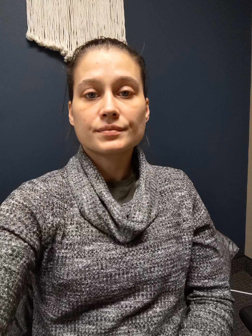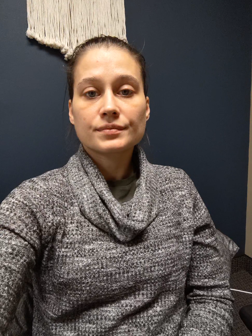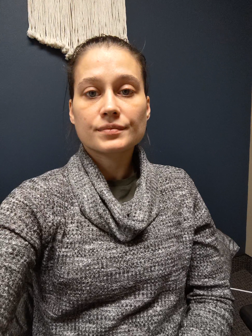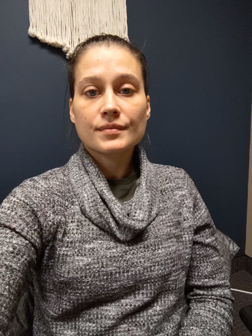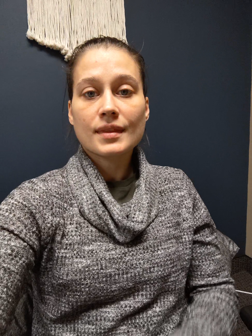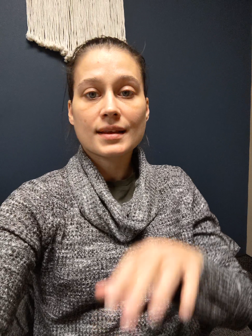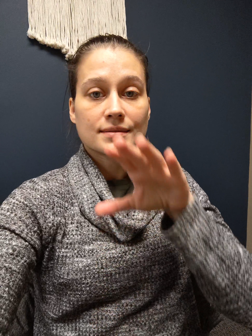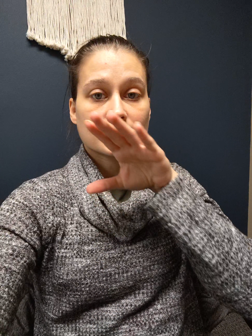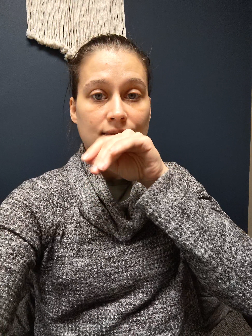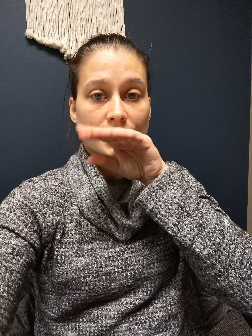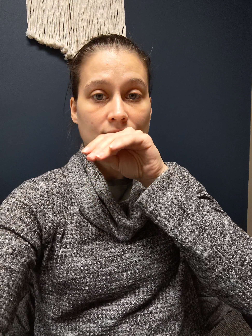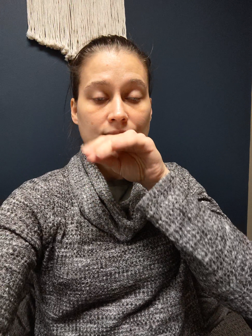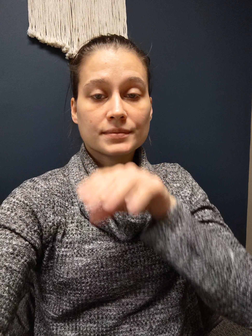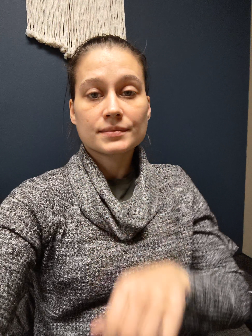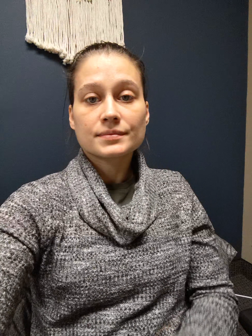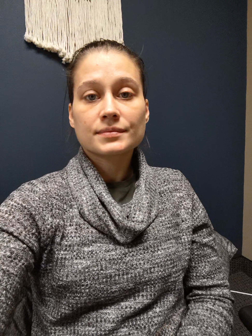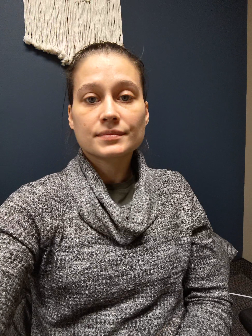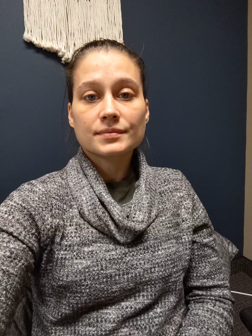duck